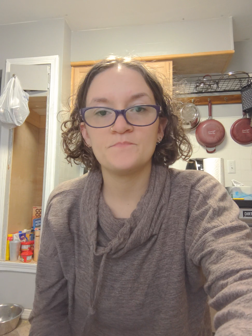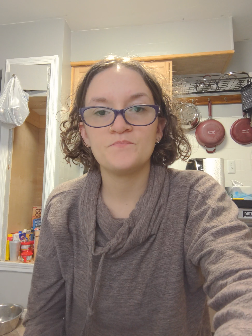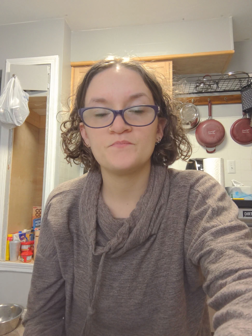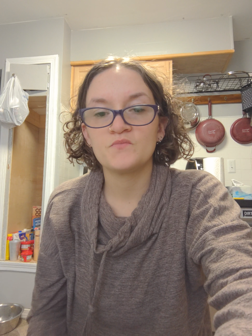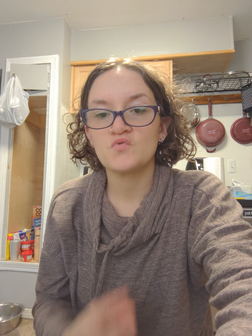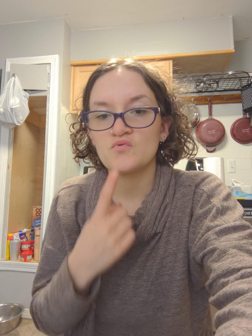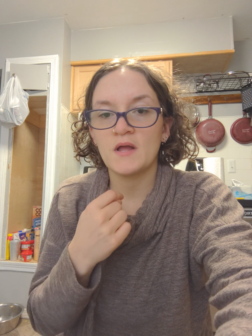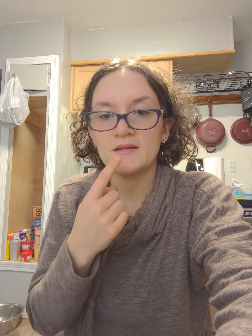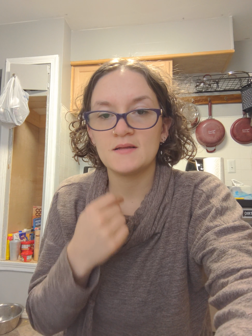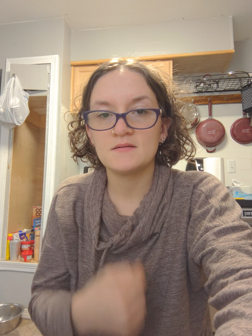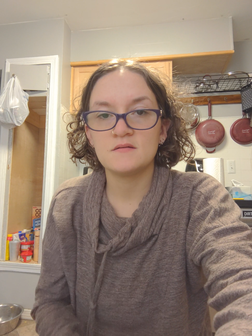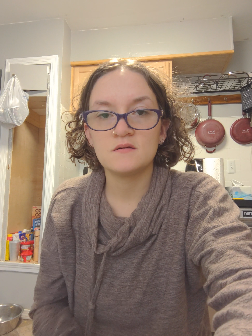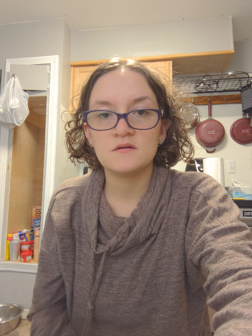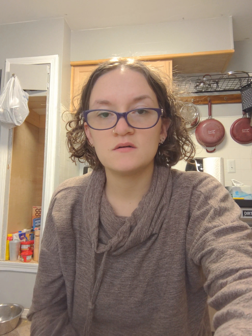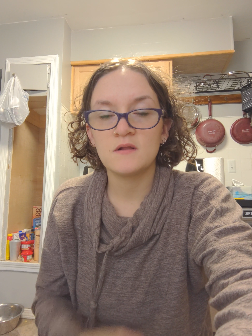red